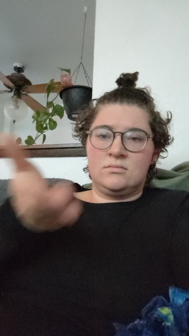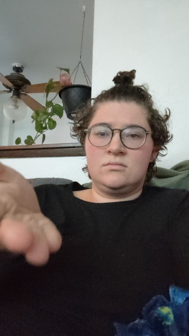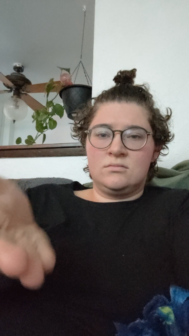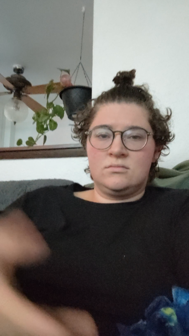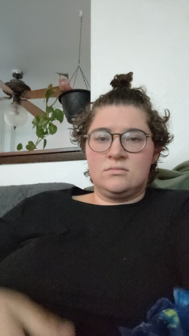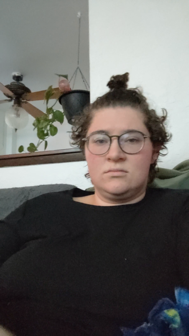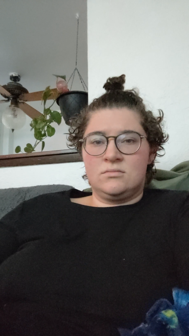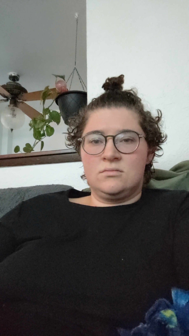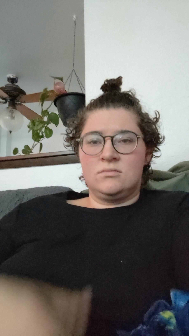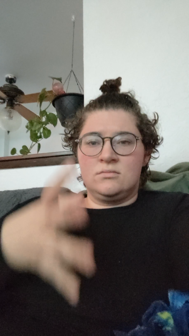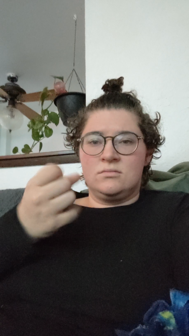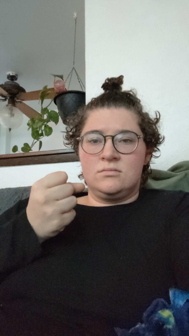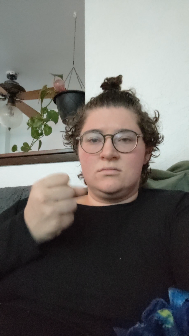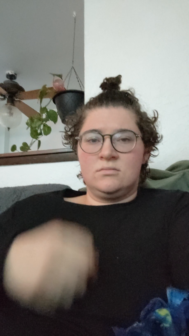get